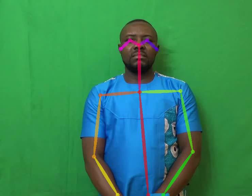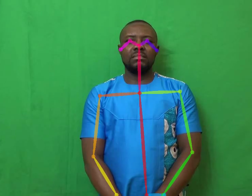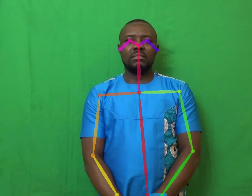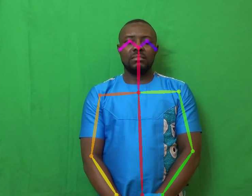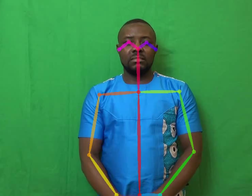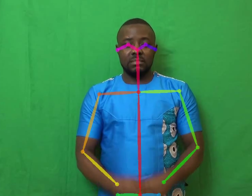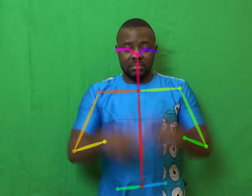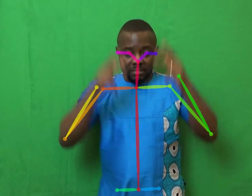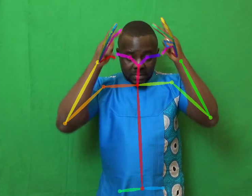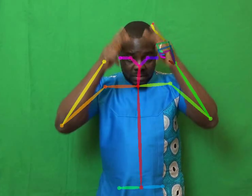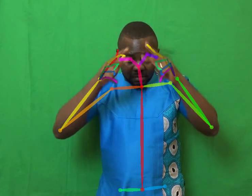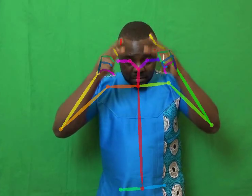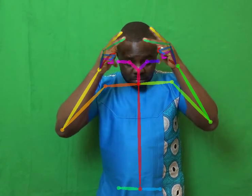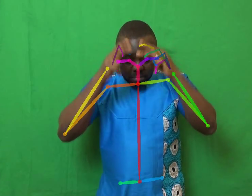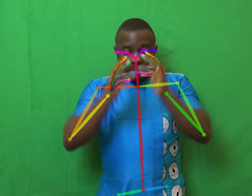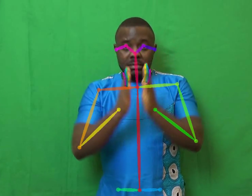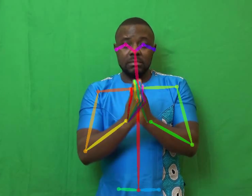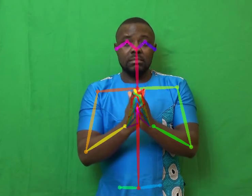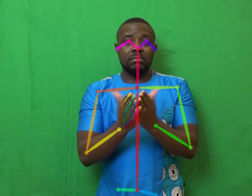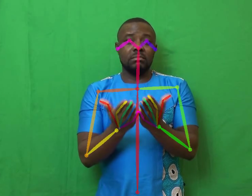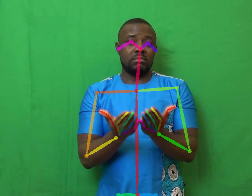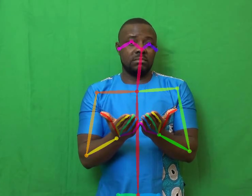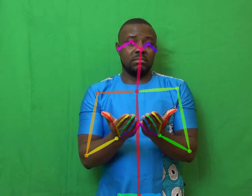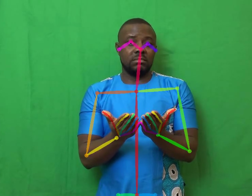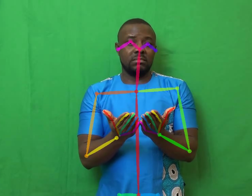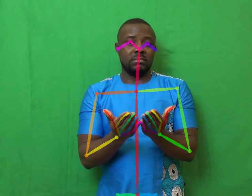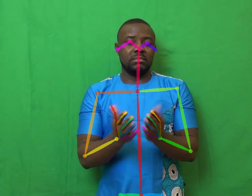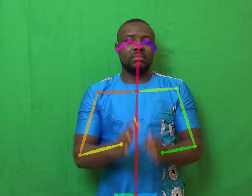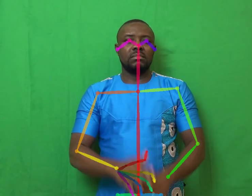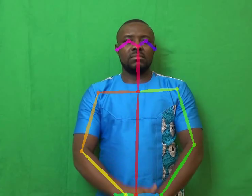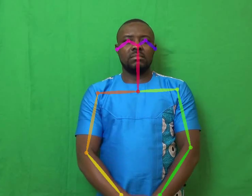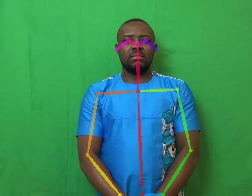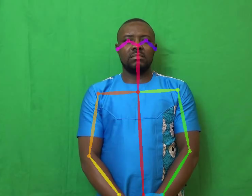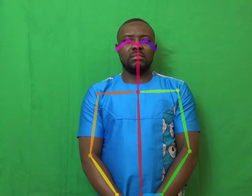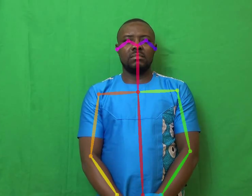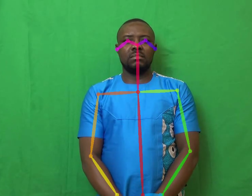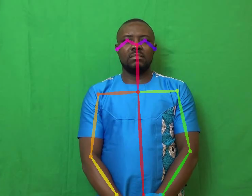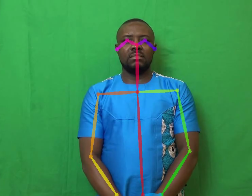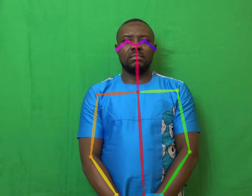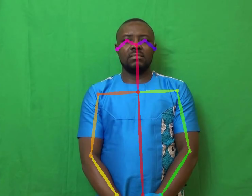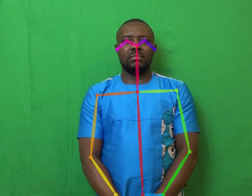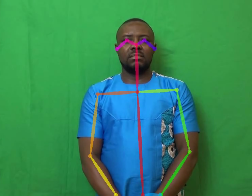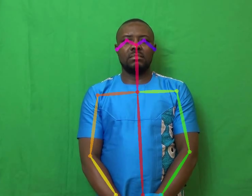Quran